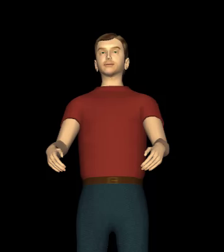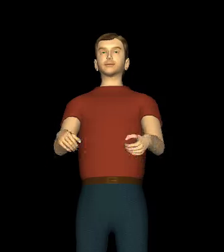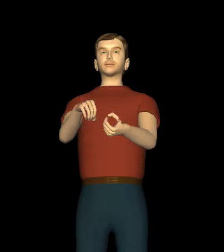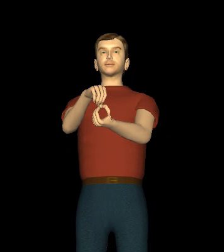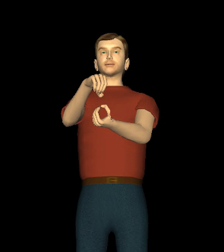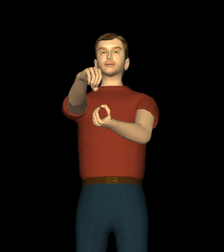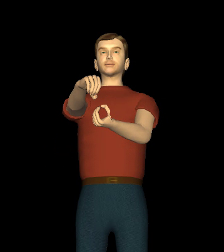مراسل